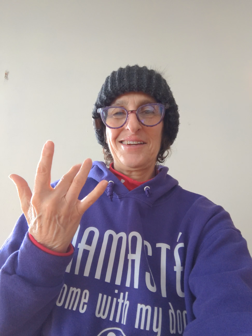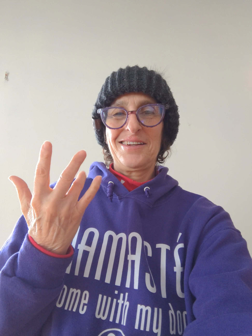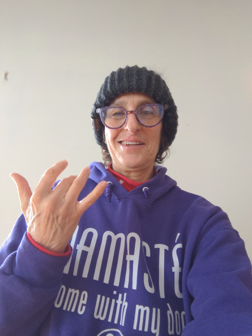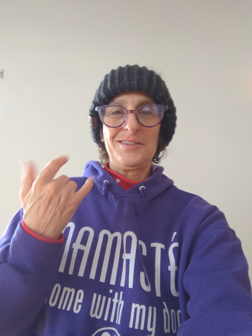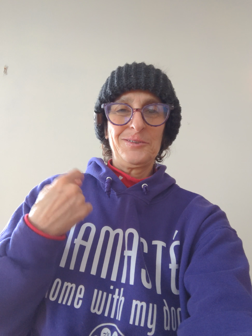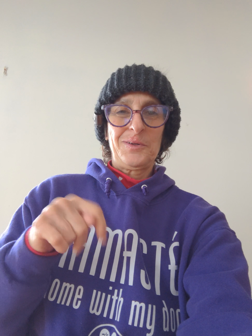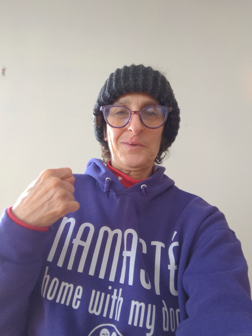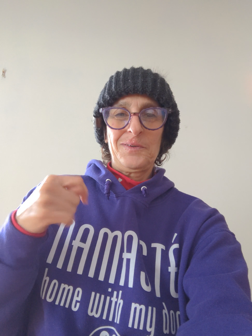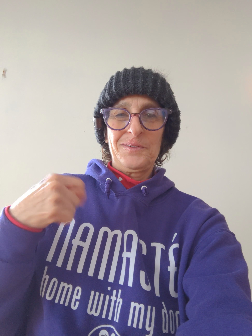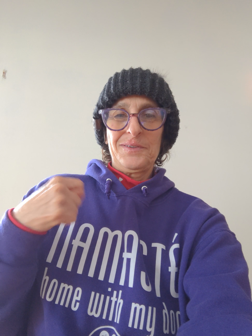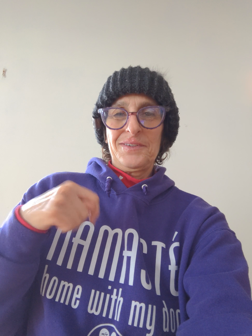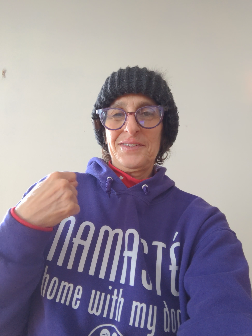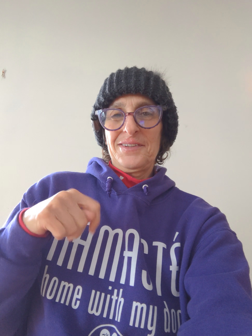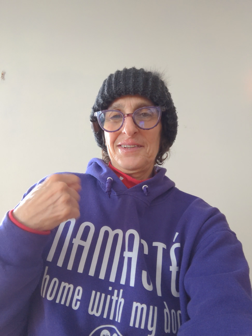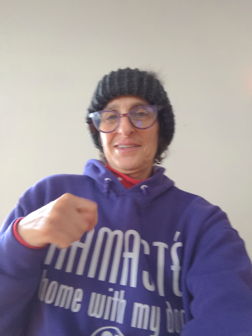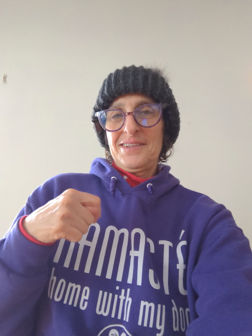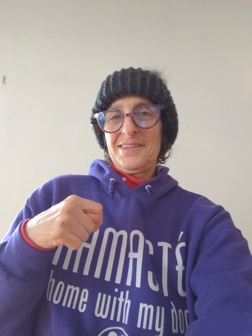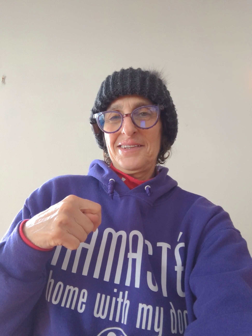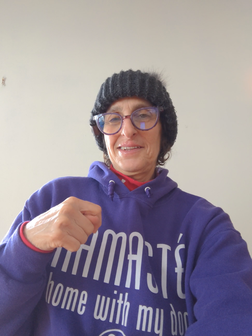toy